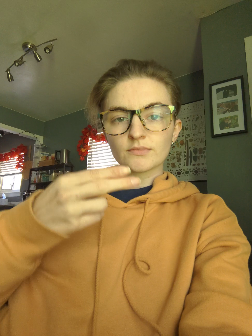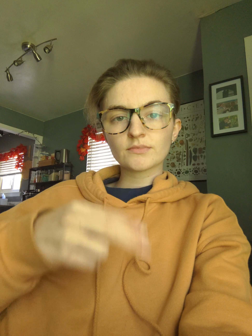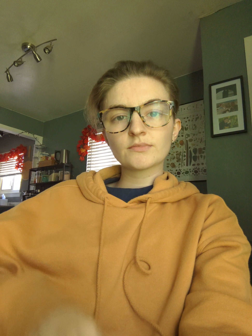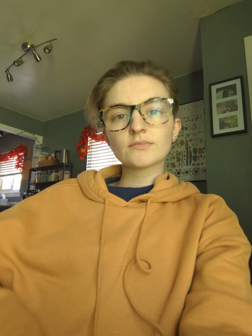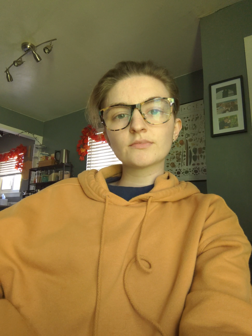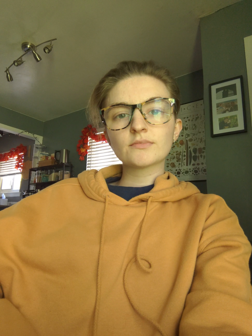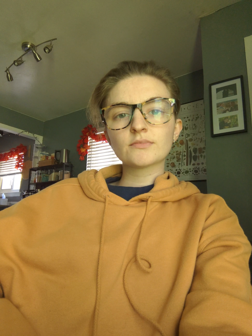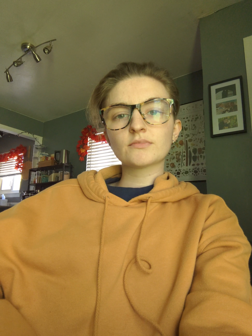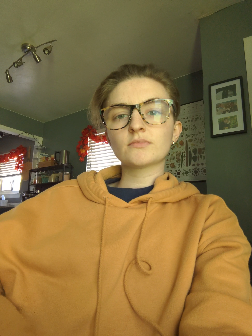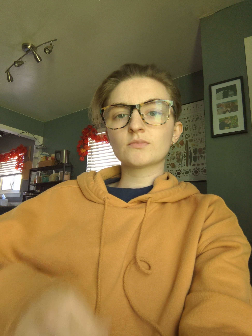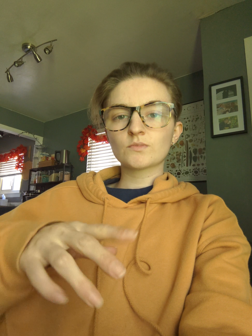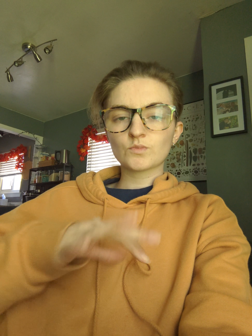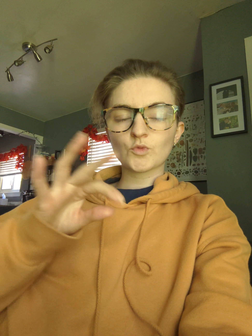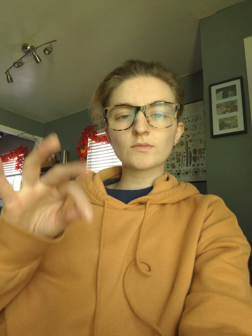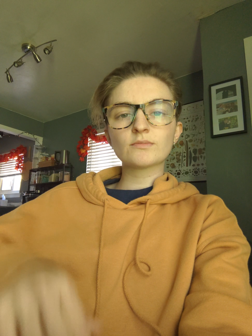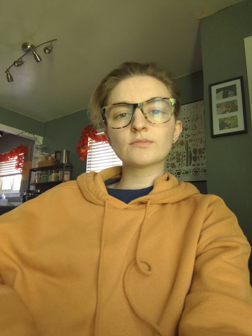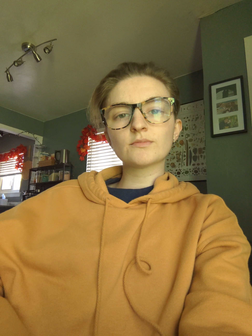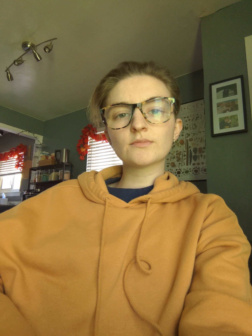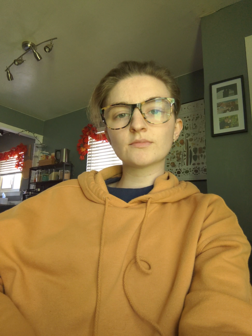choose